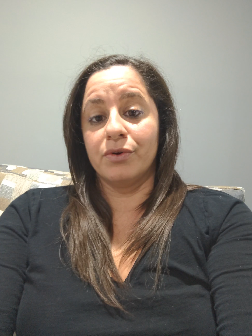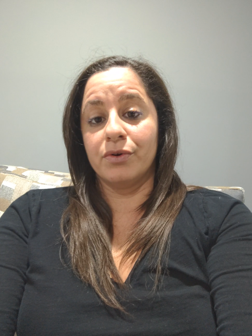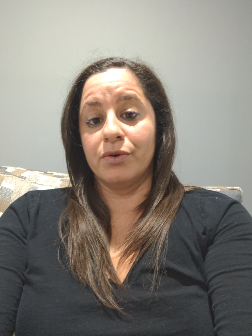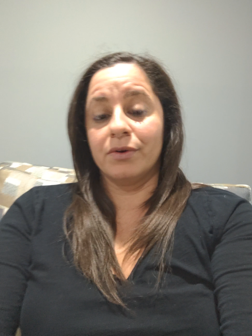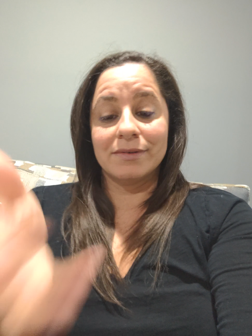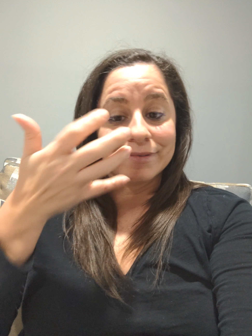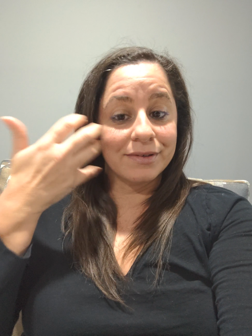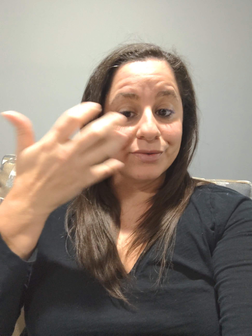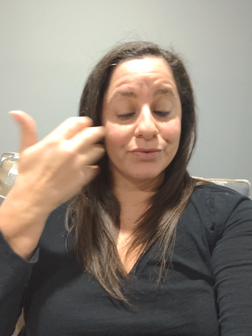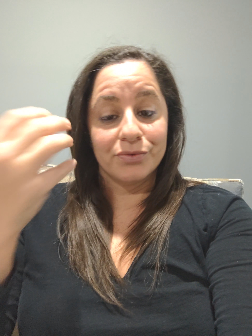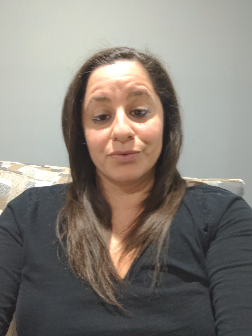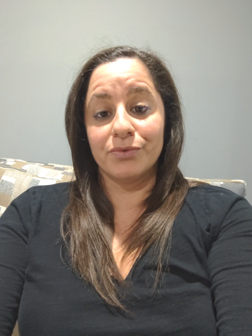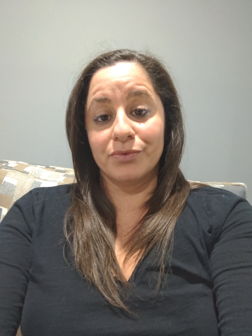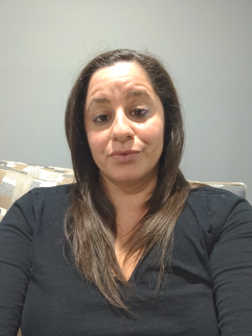tiger